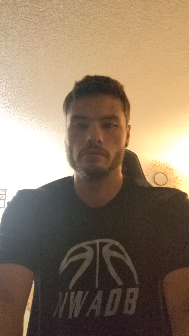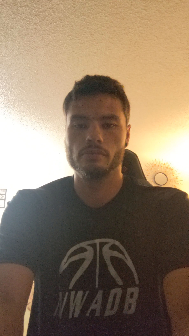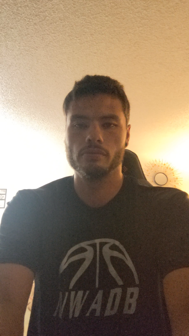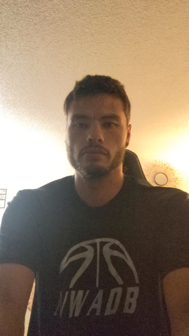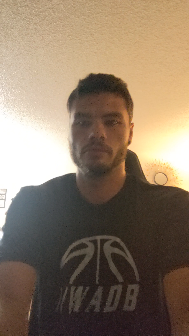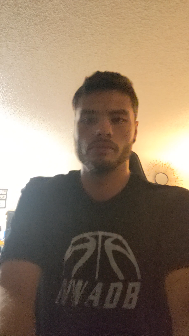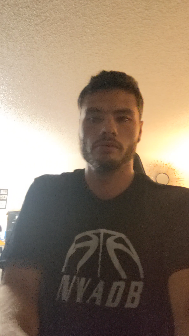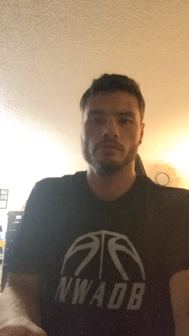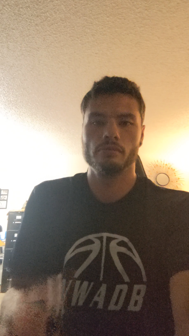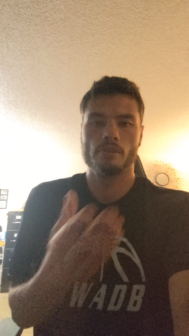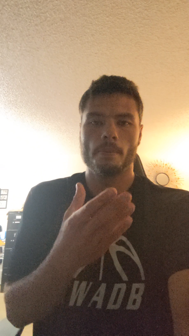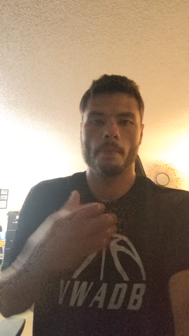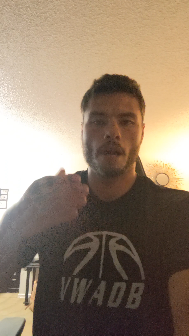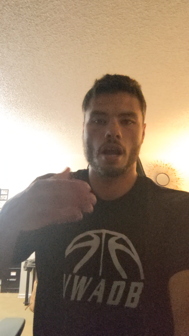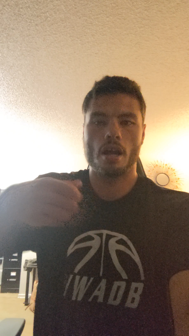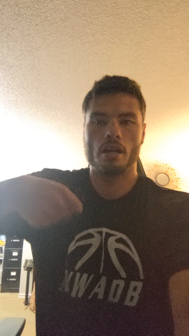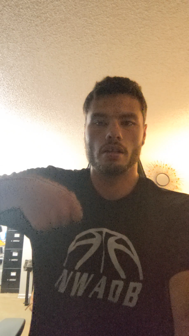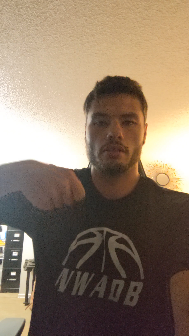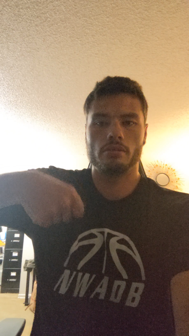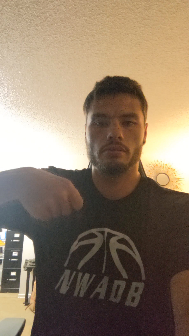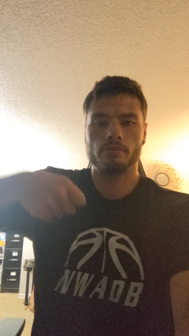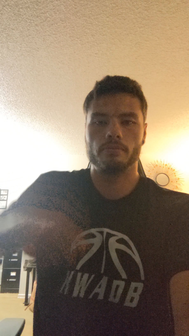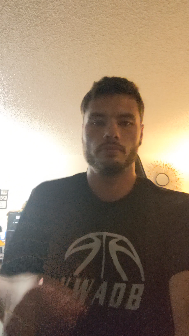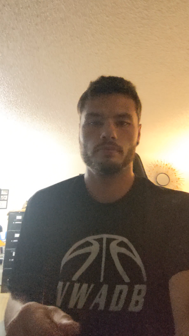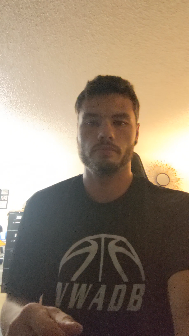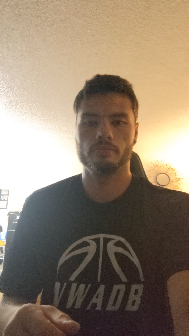bucket